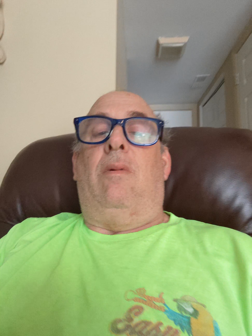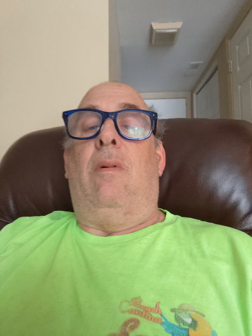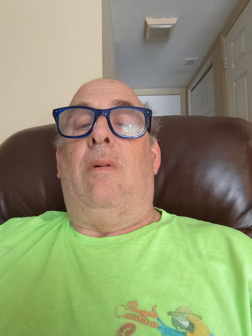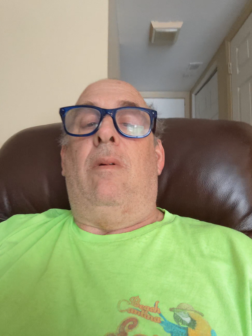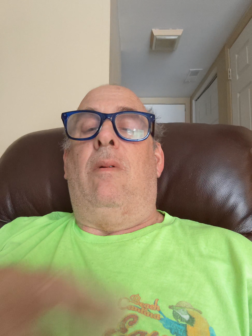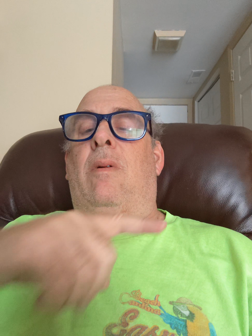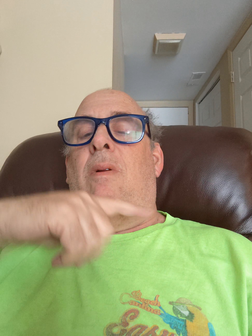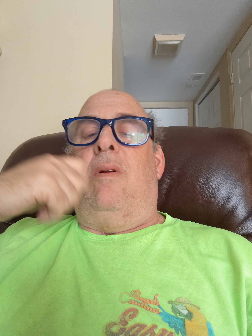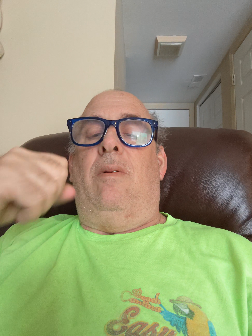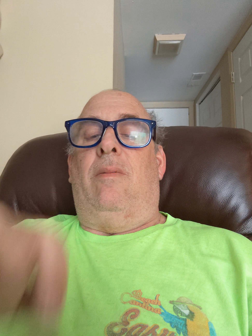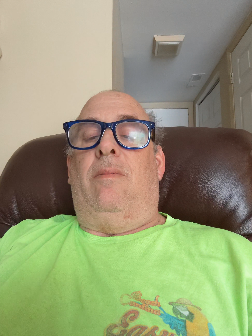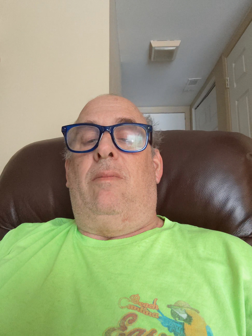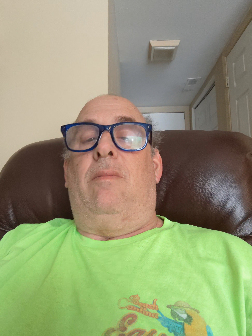dry